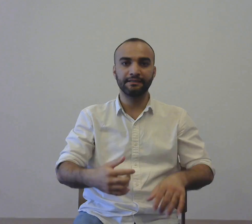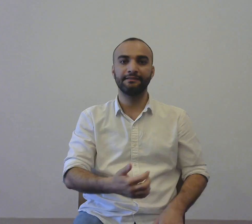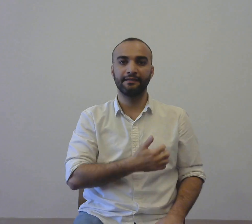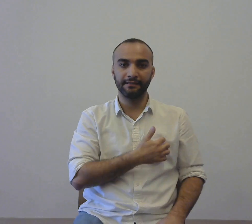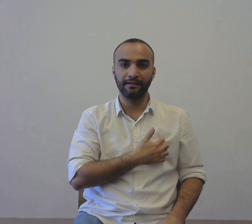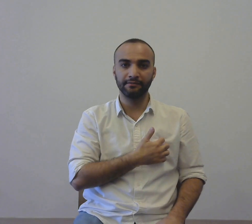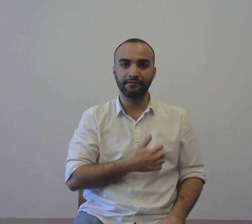istəmək